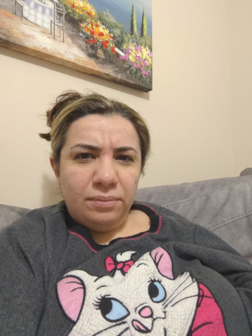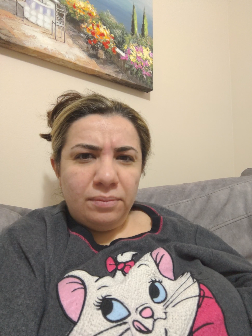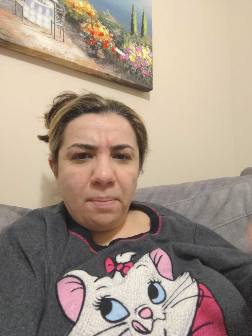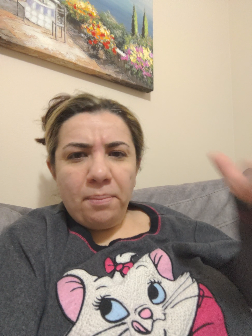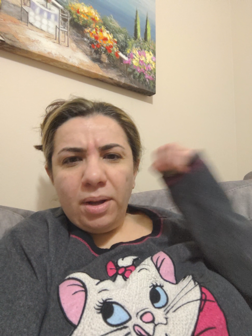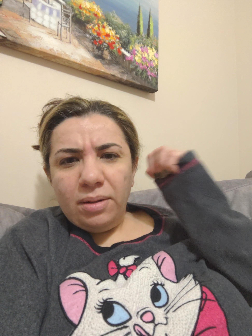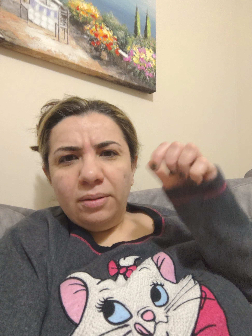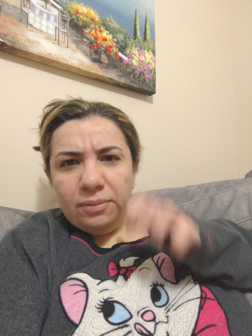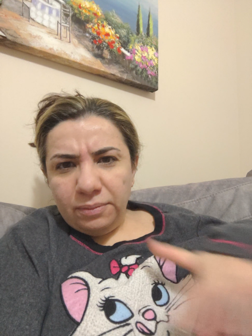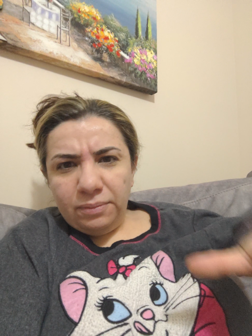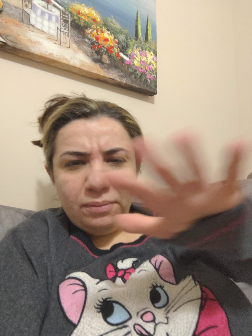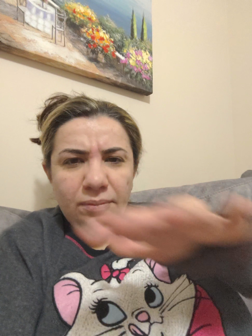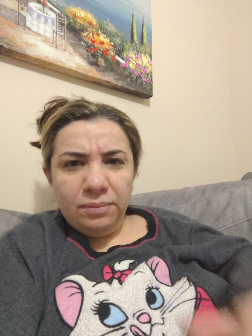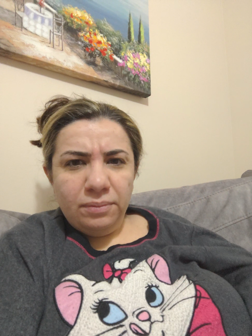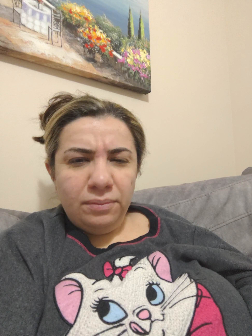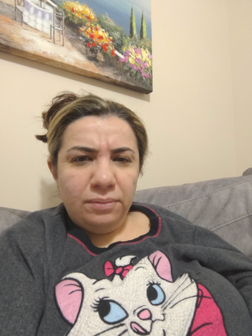backyard